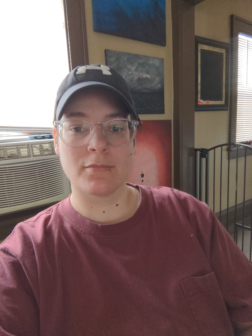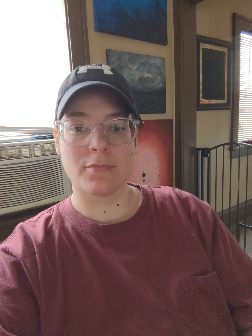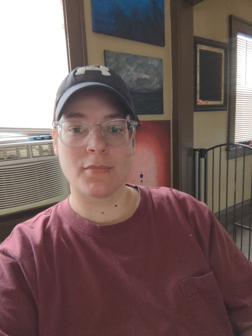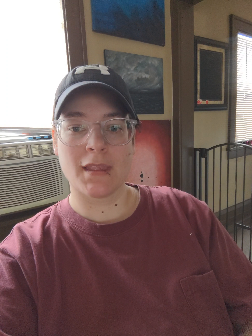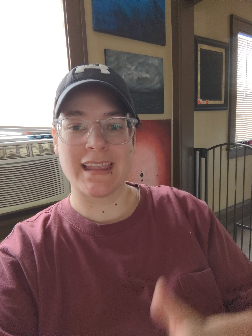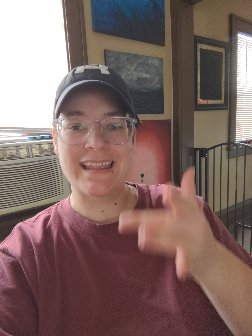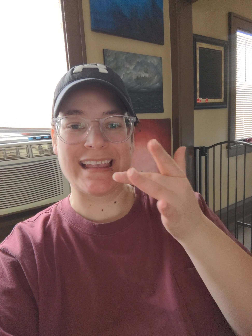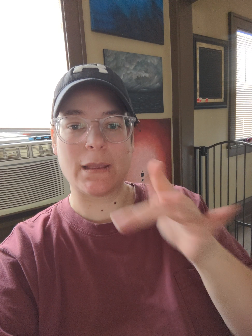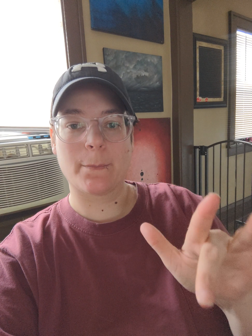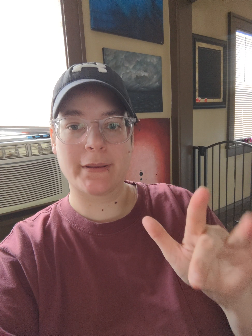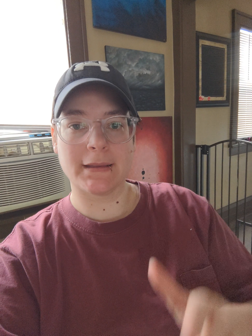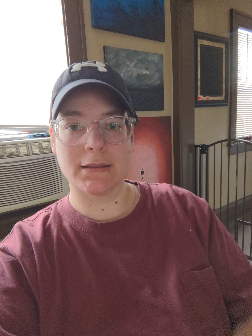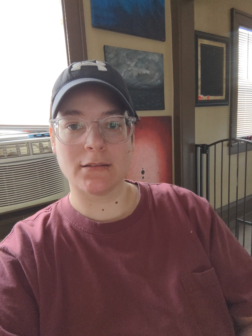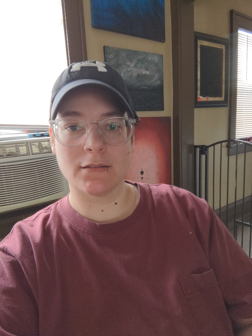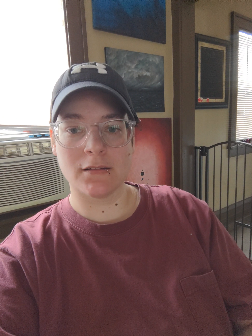empty